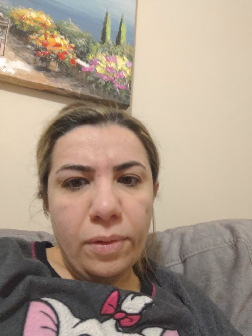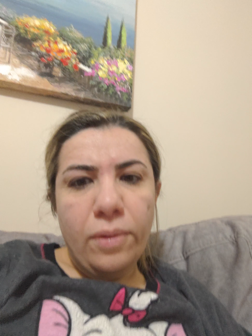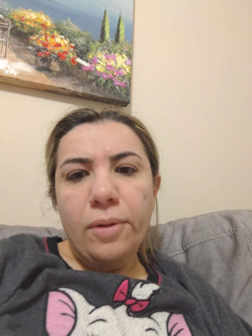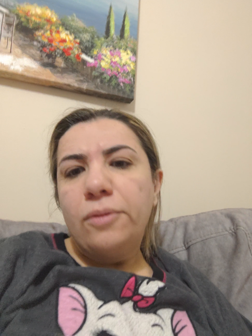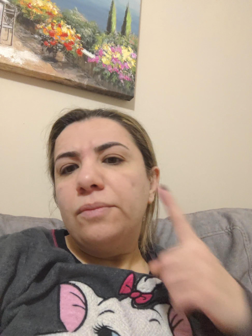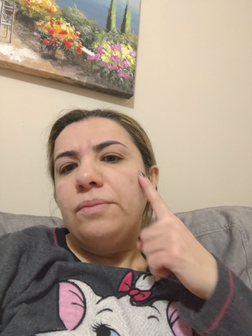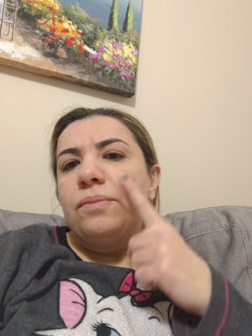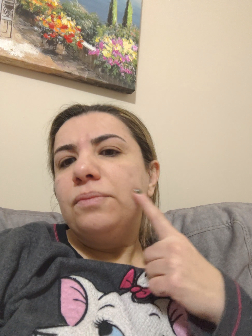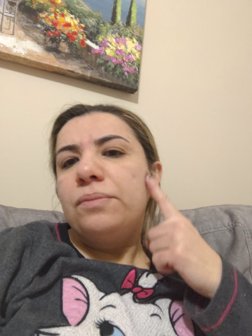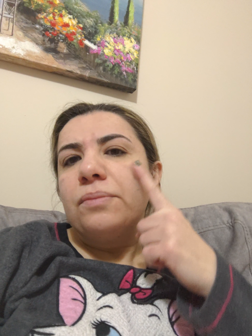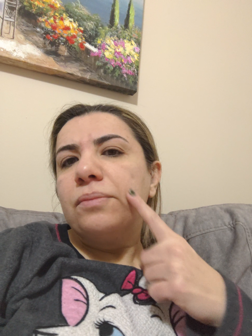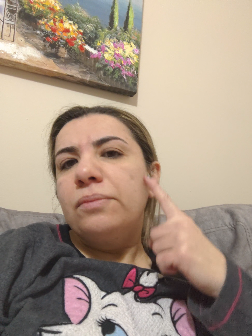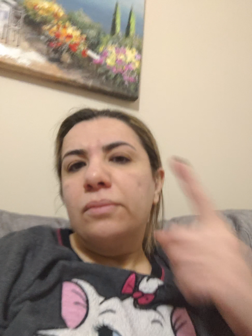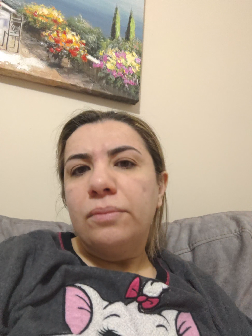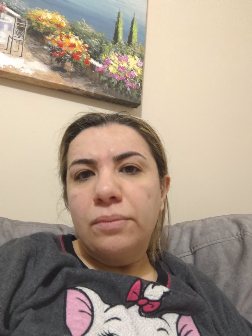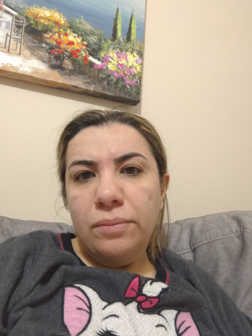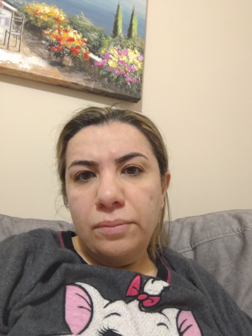cheek